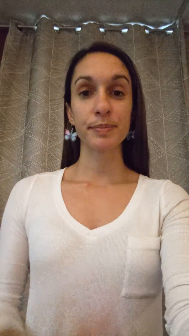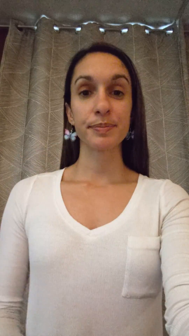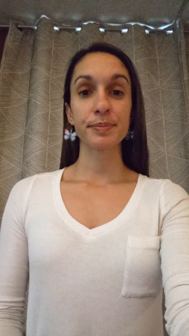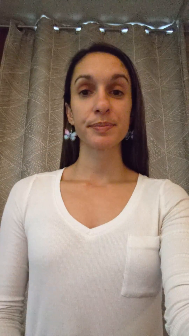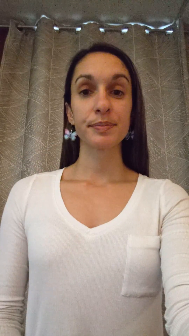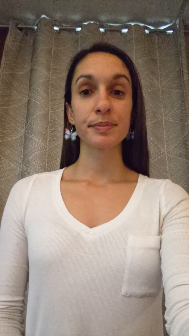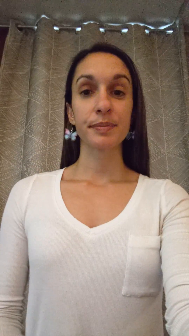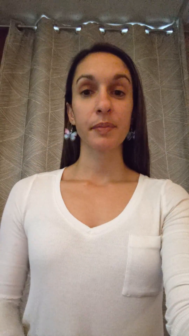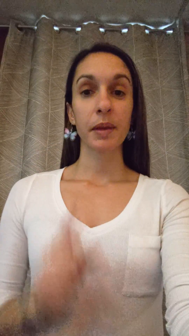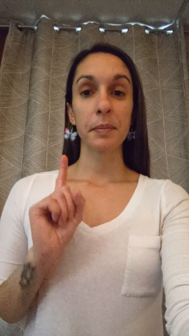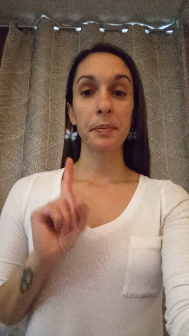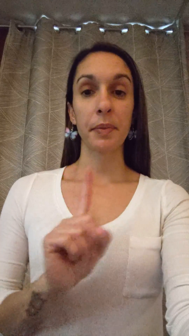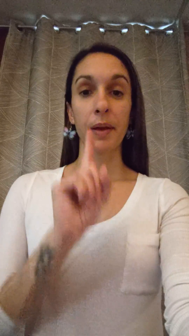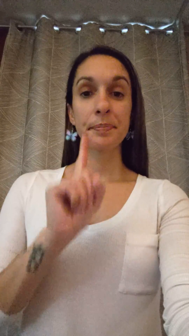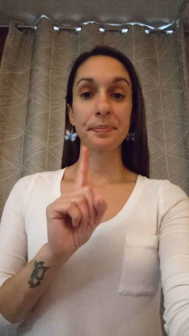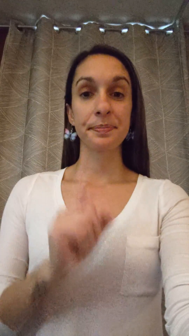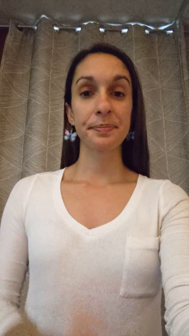bump